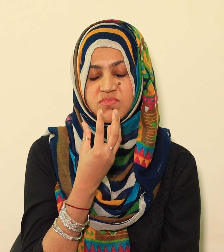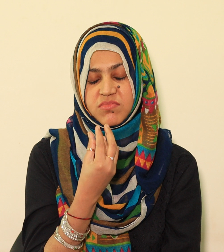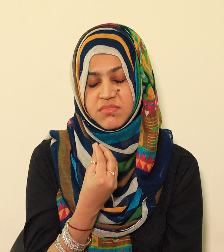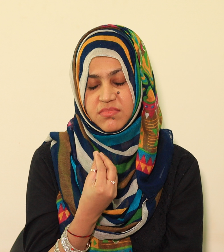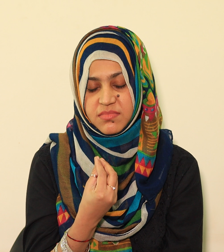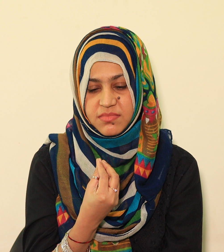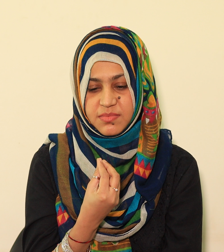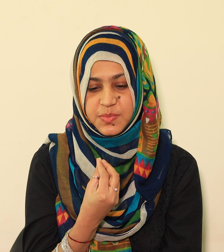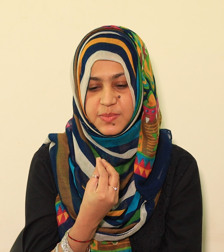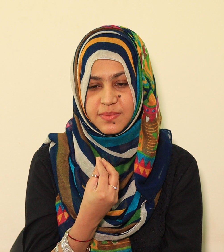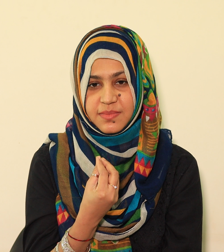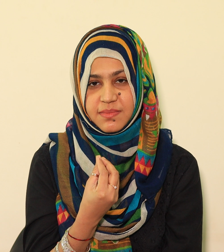sad